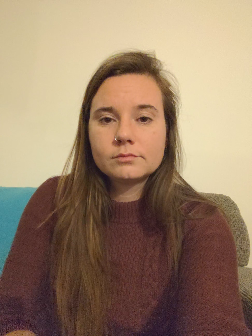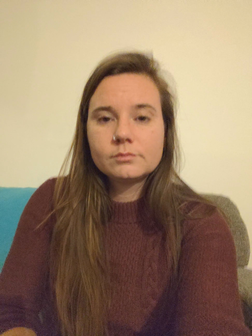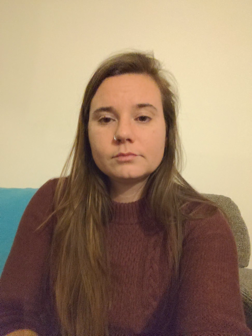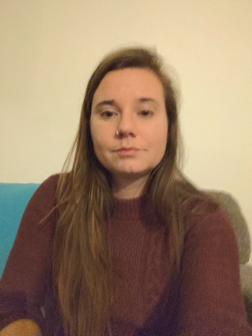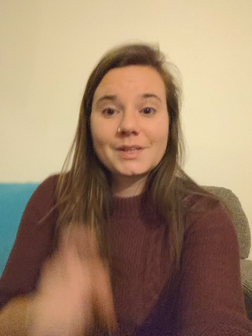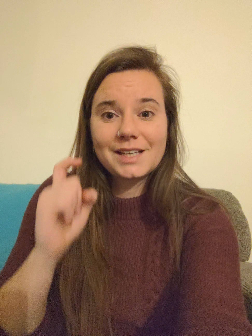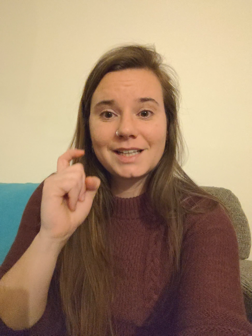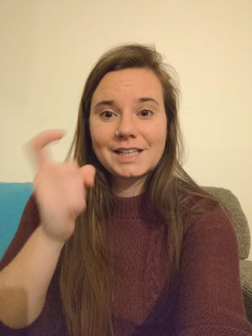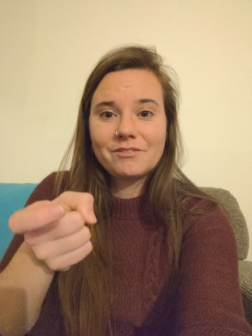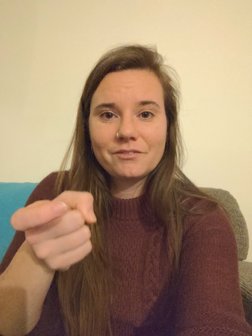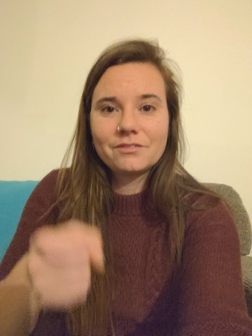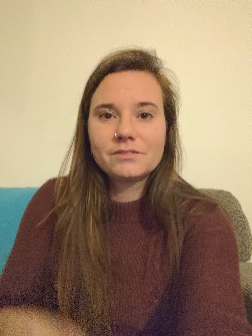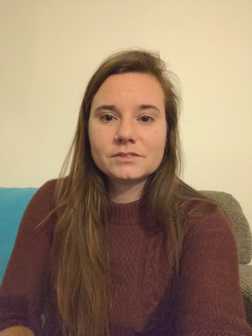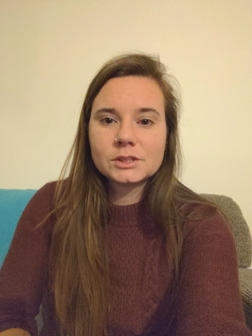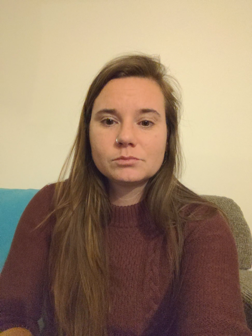gift